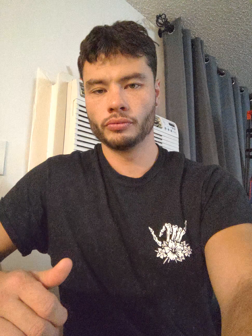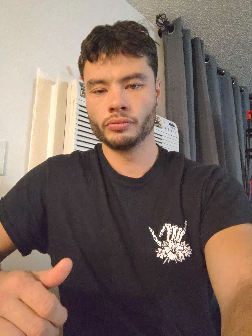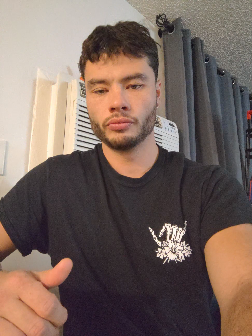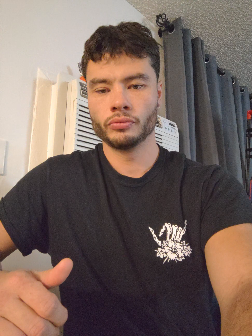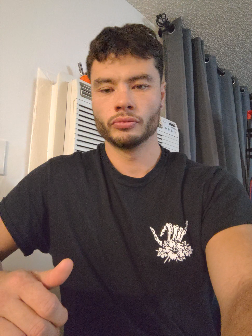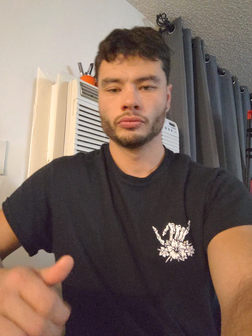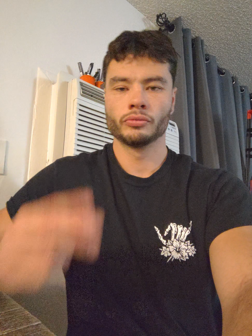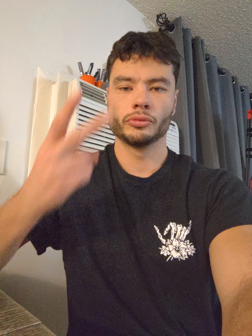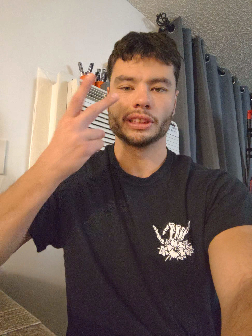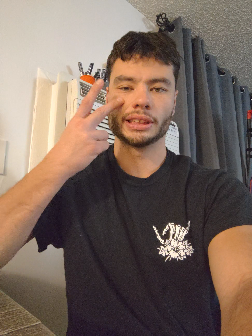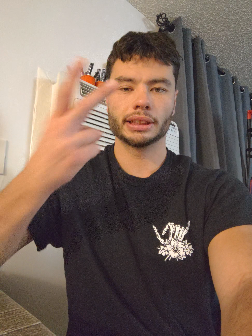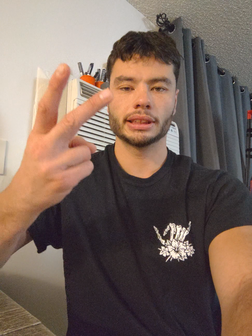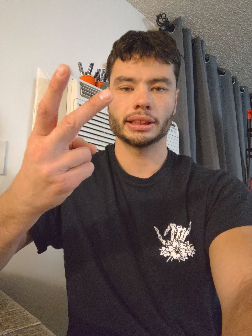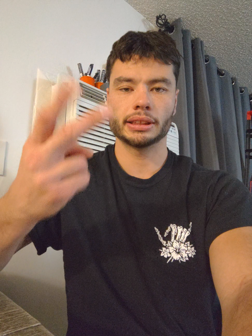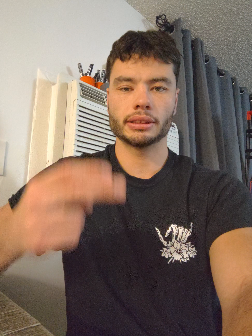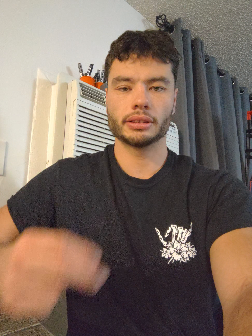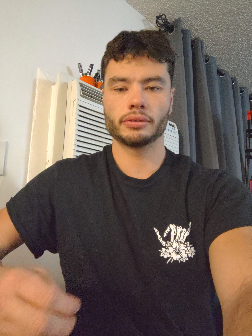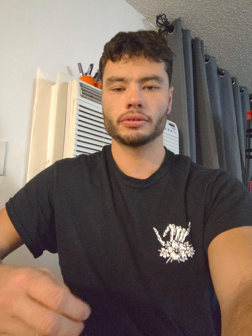see